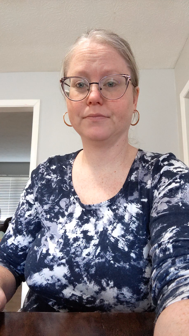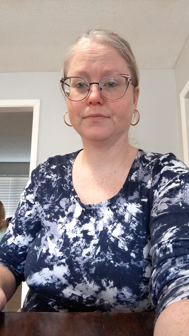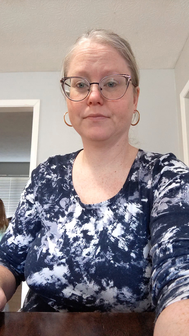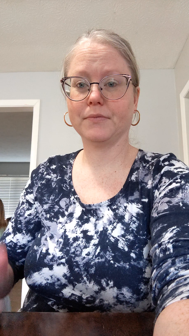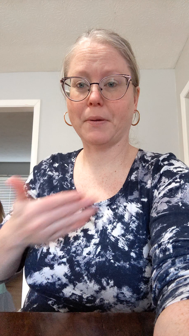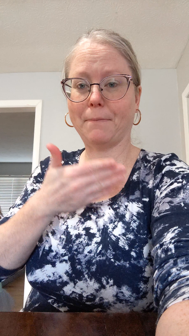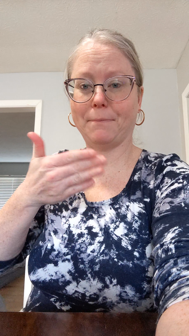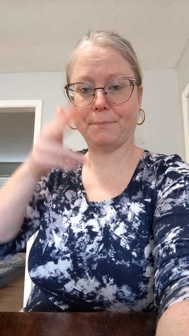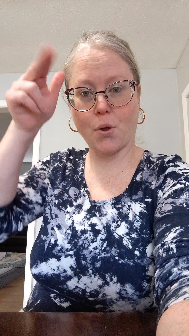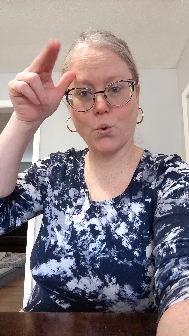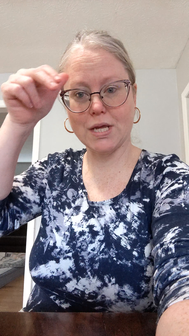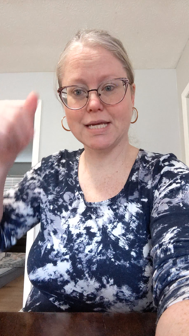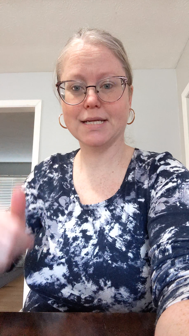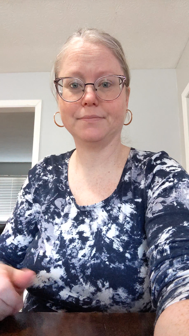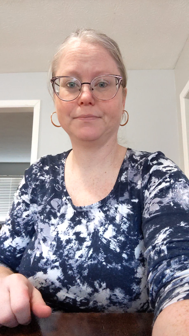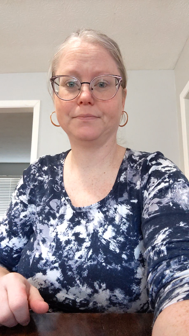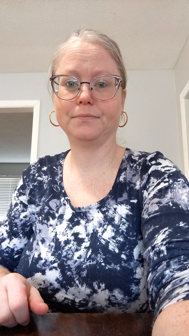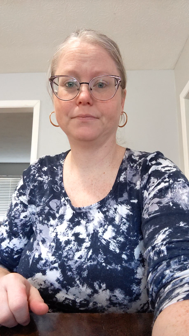pony